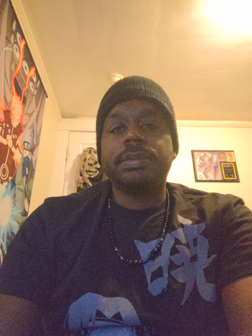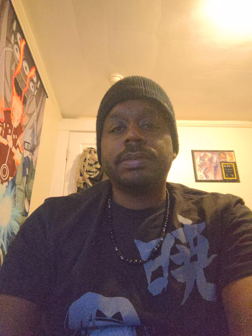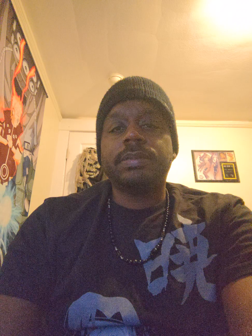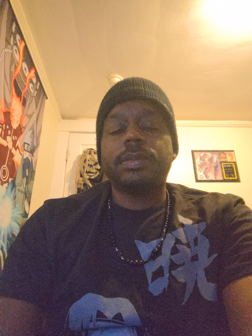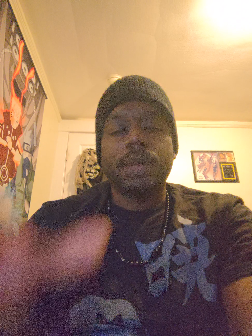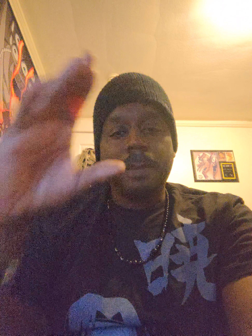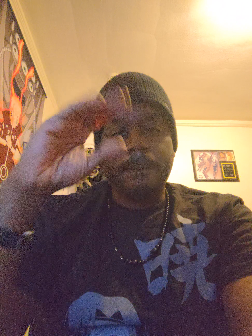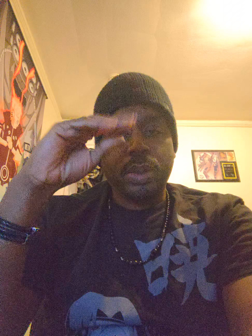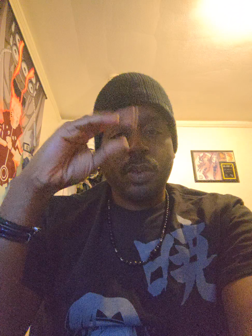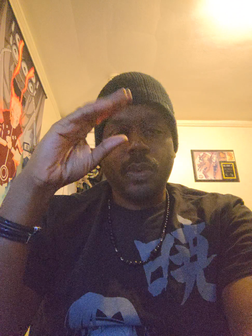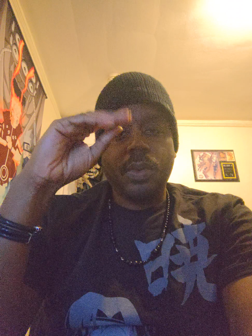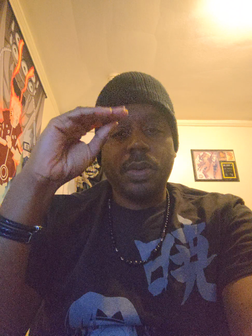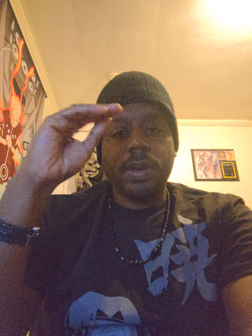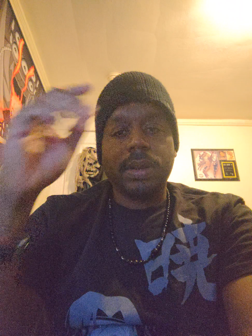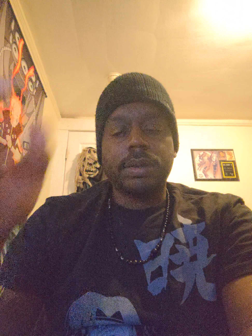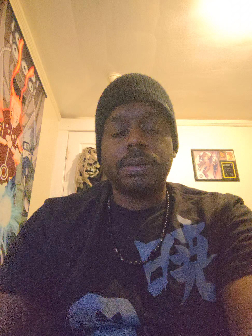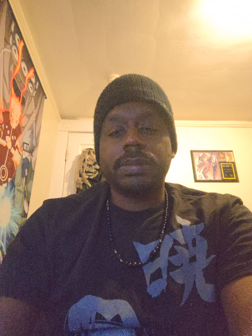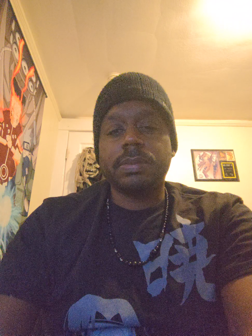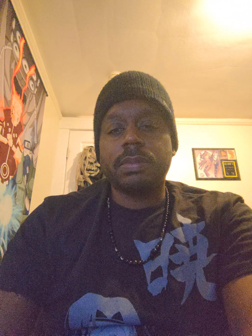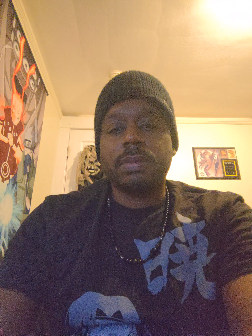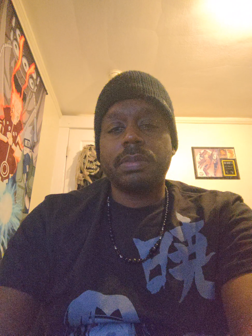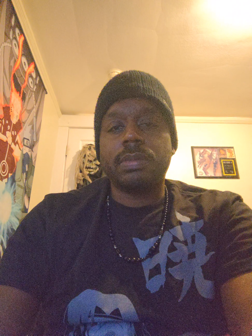boy